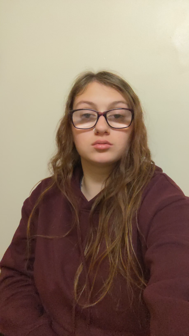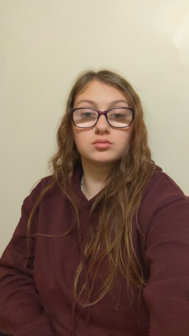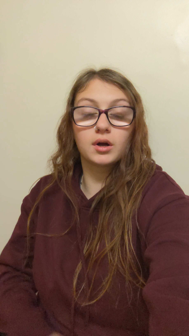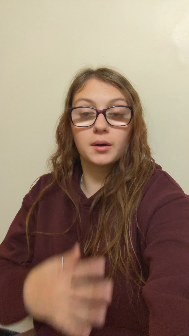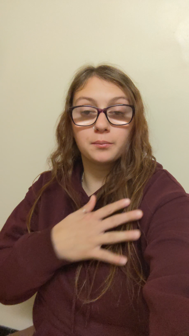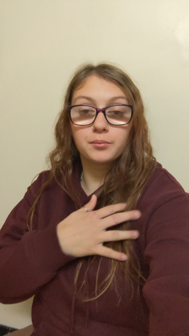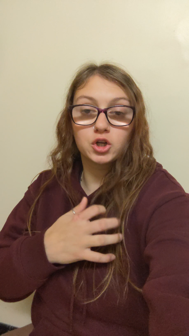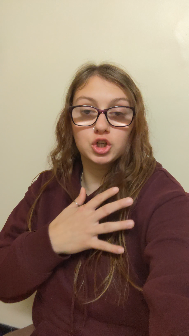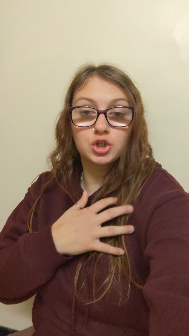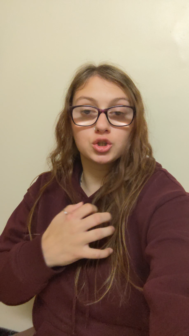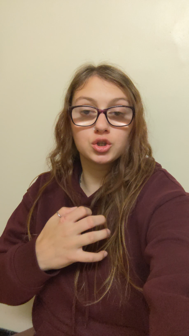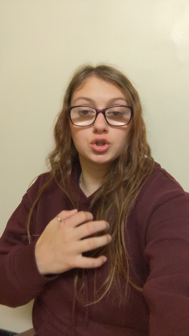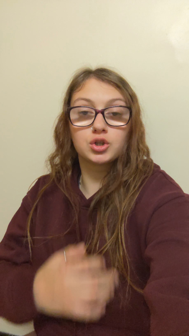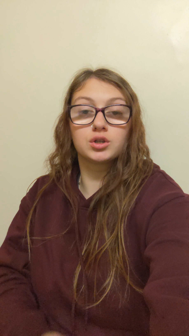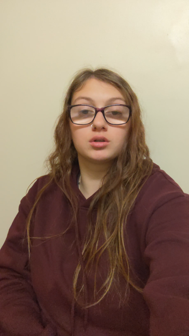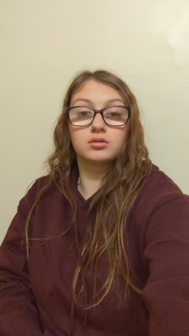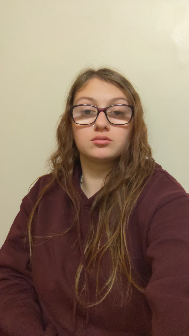bear